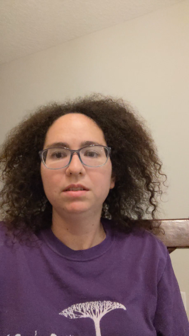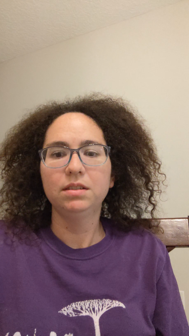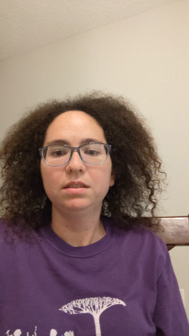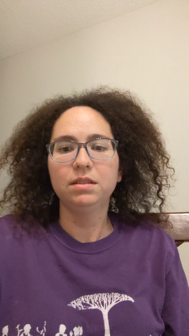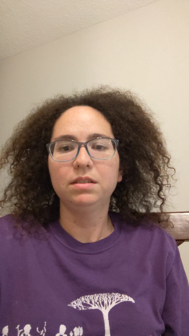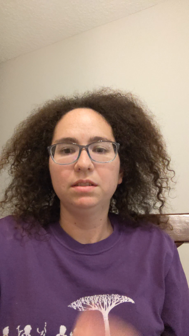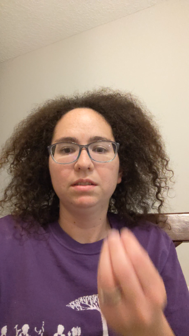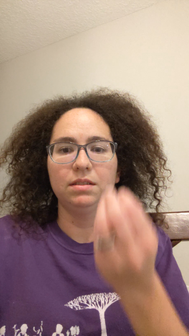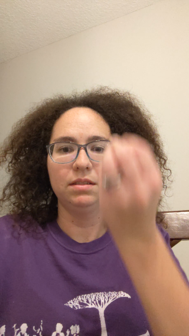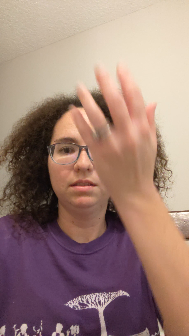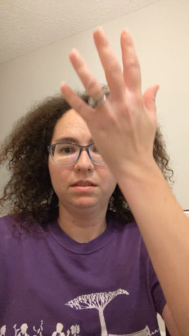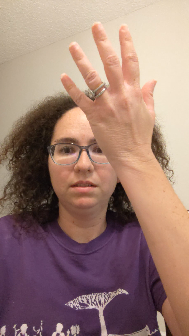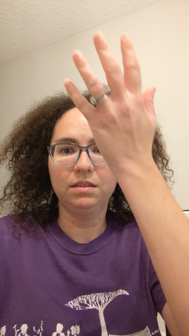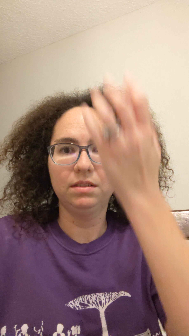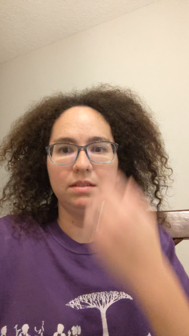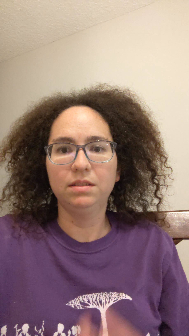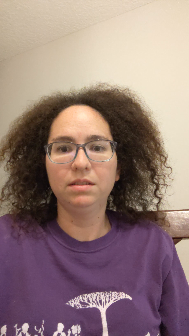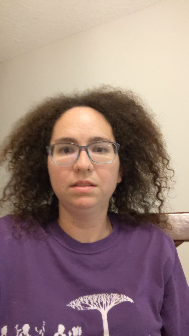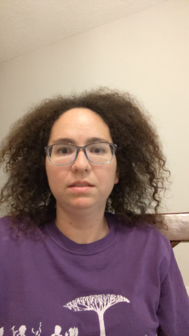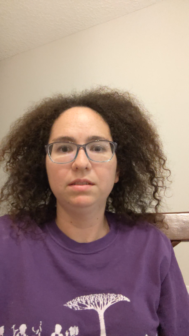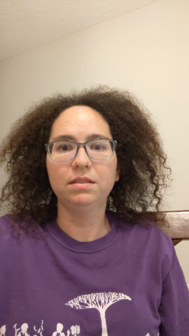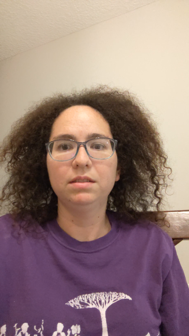plants